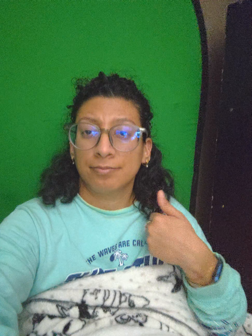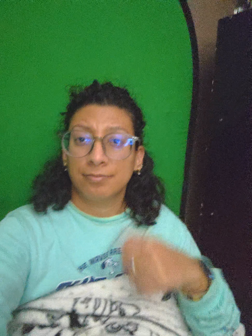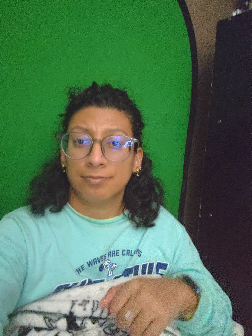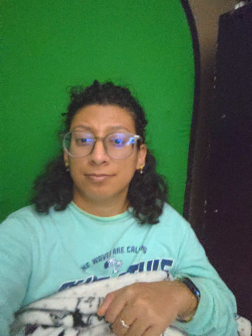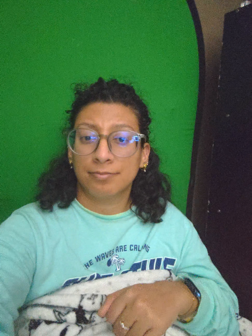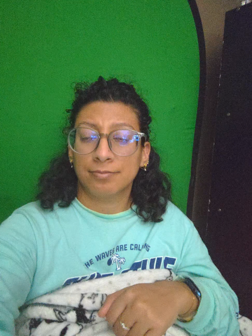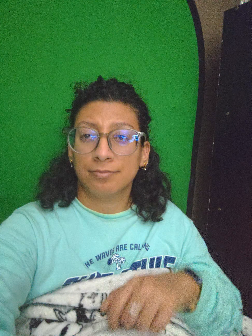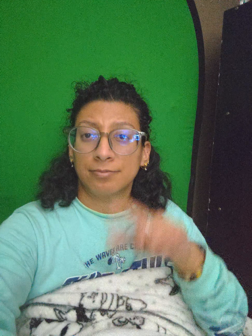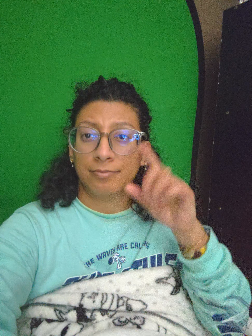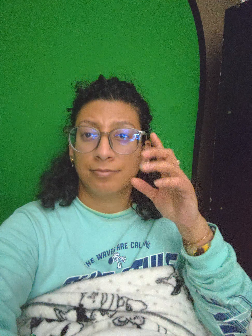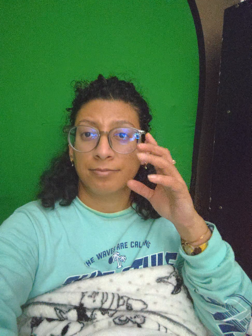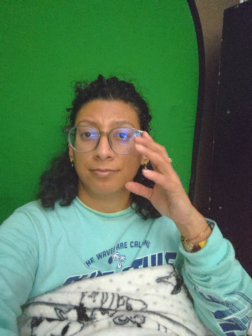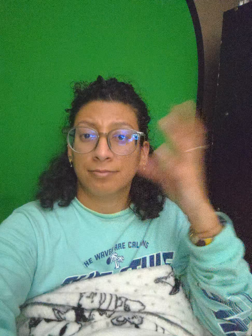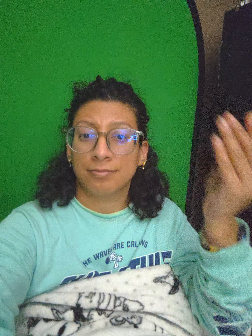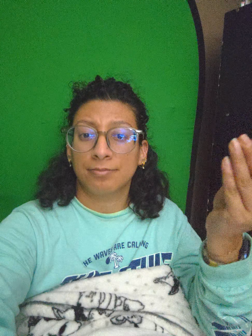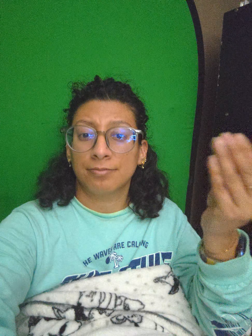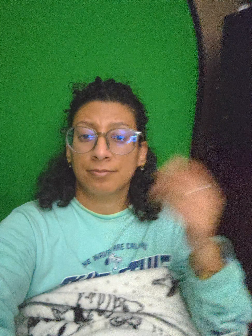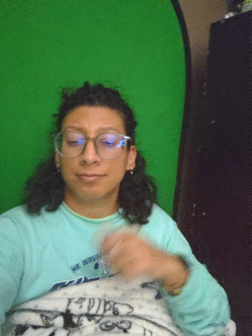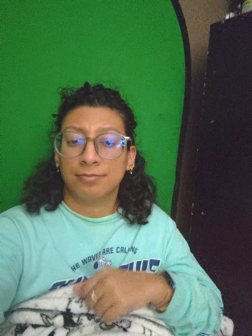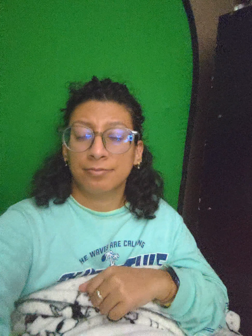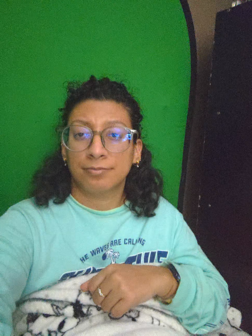go